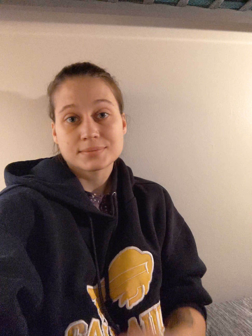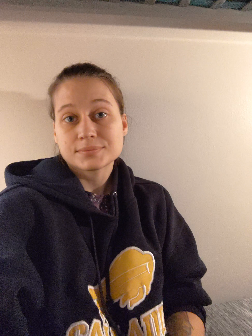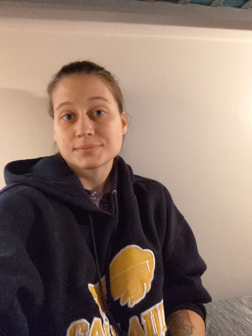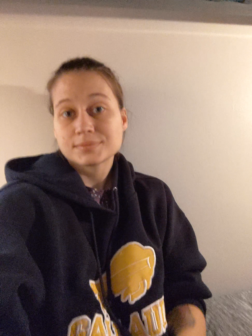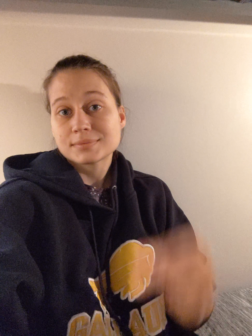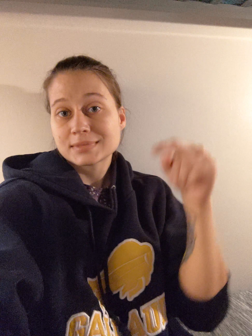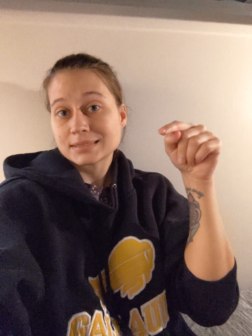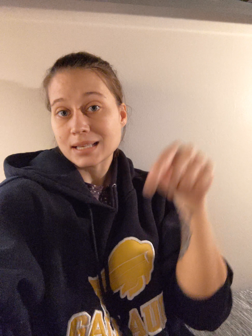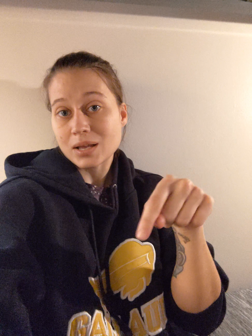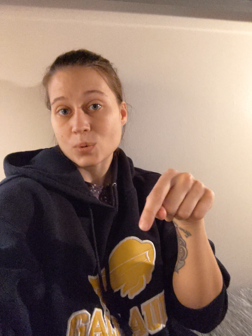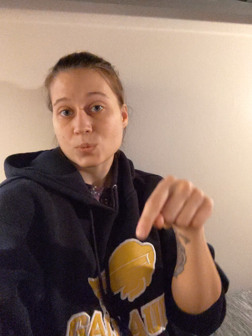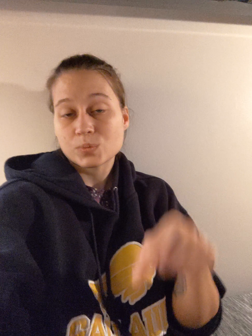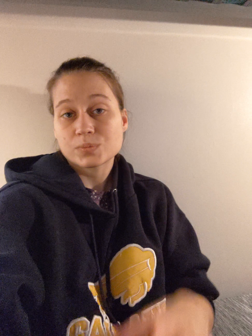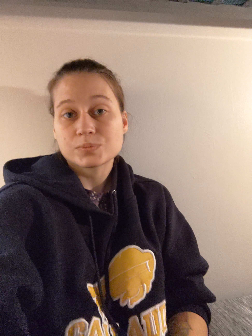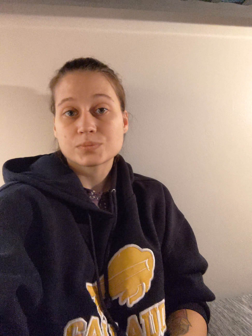down